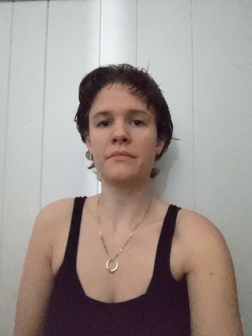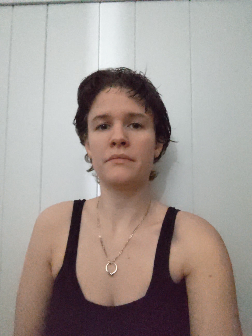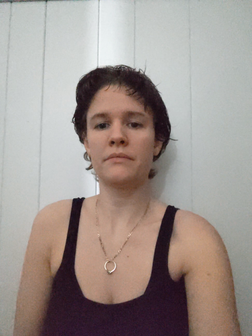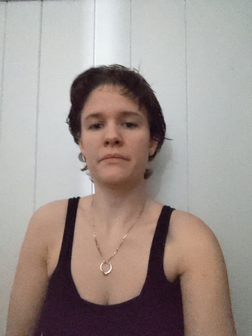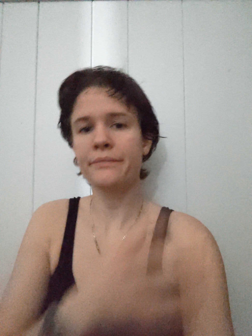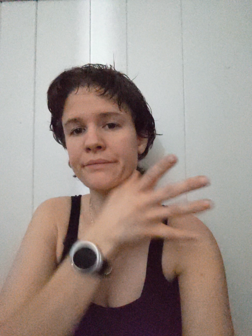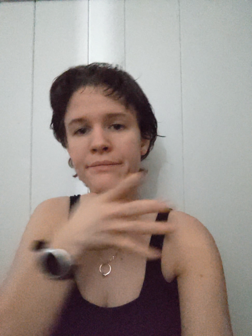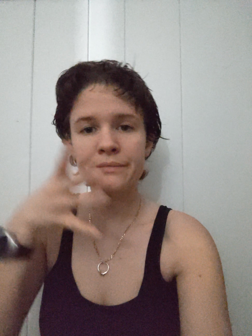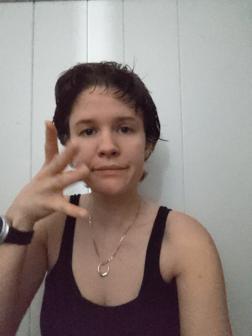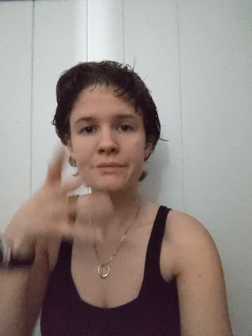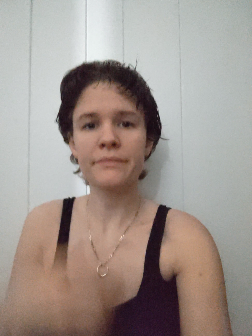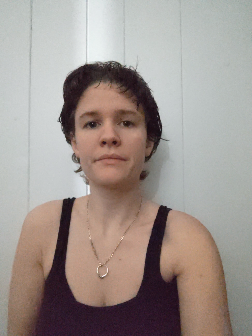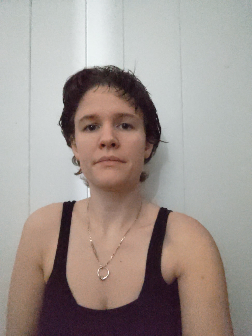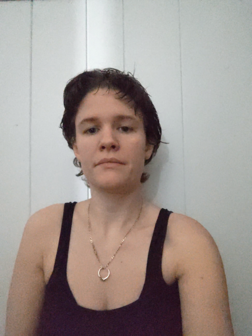farm